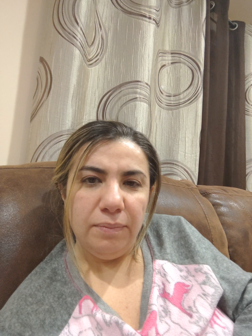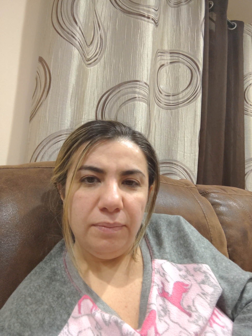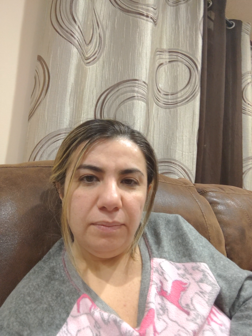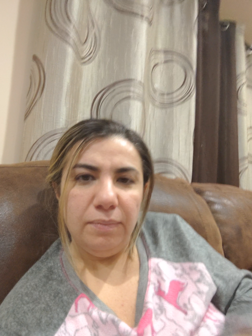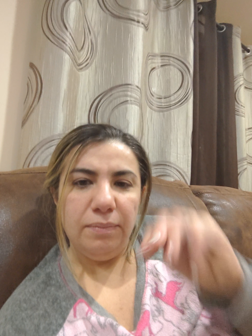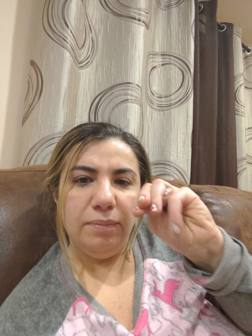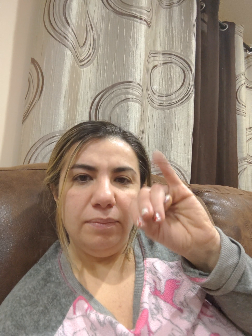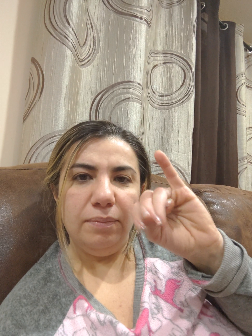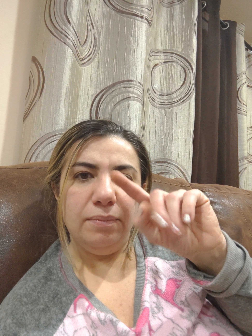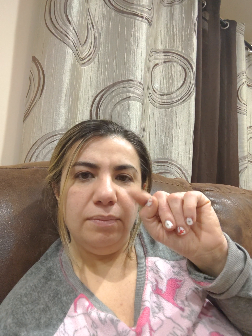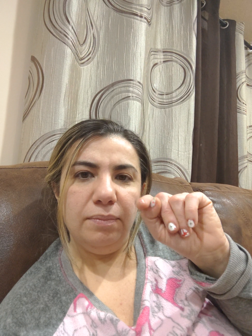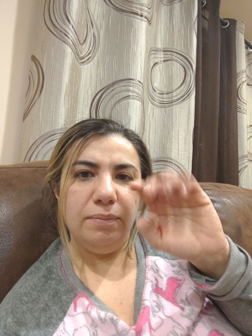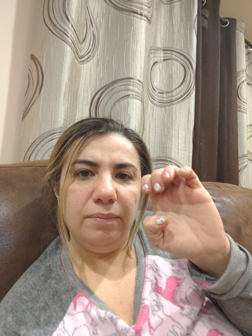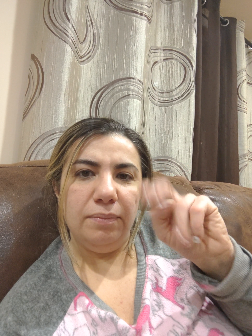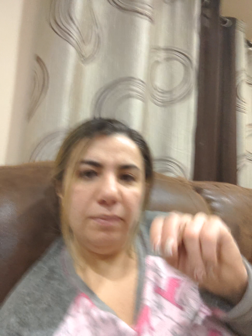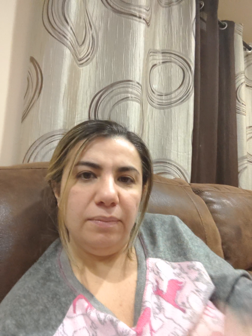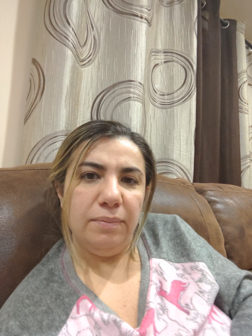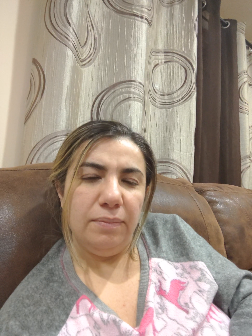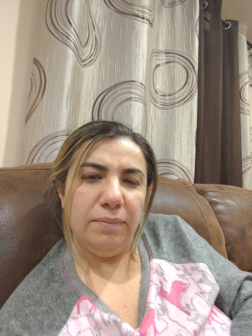mitten